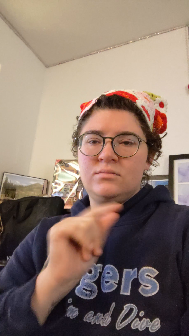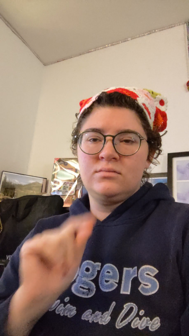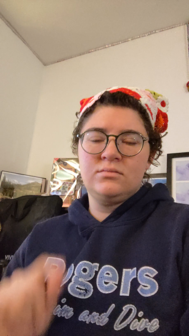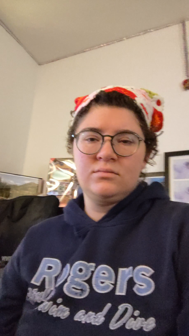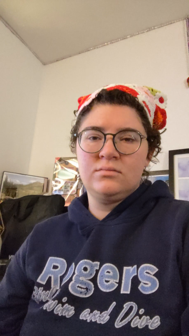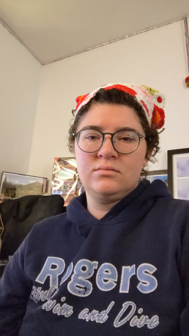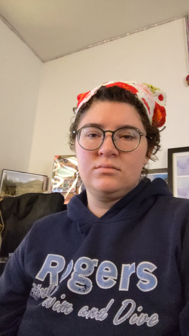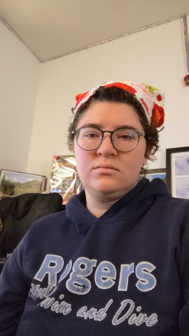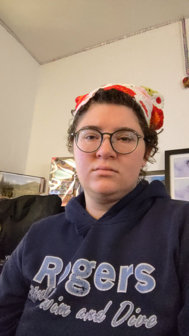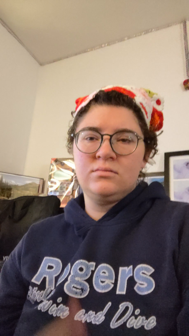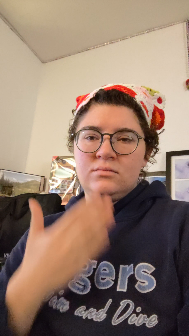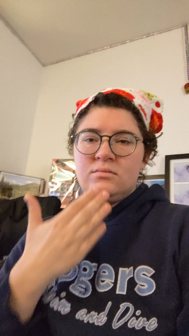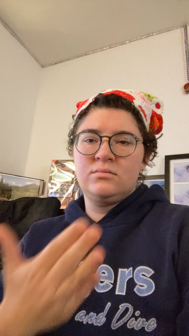good